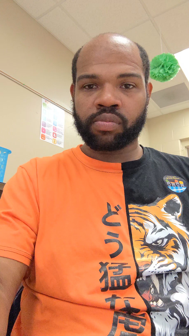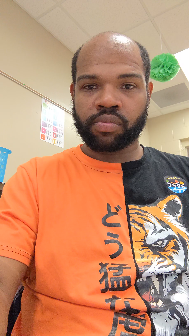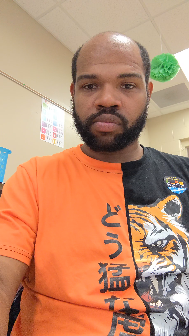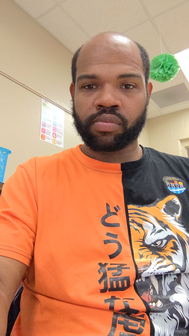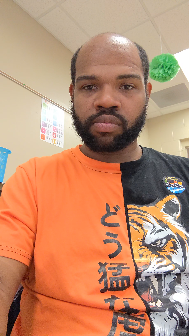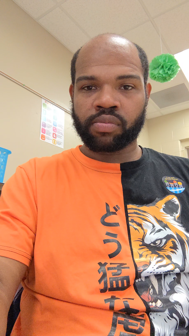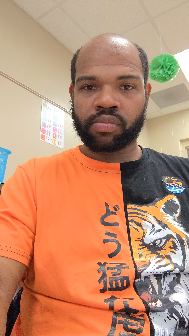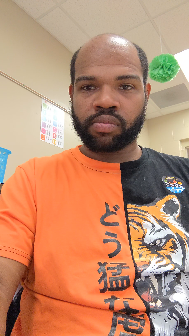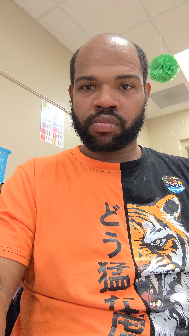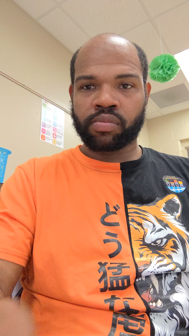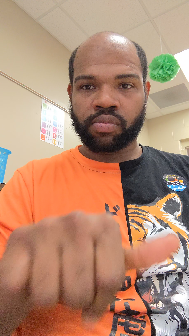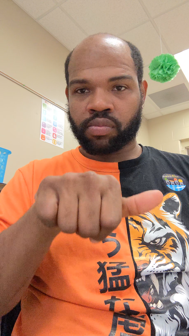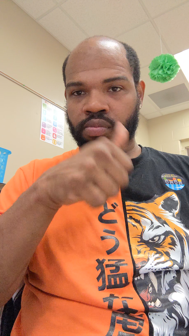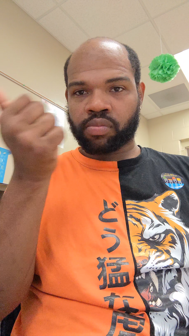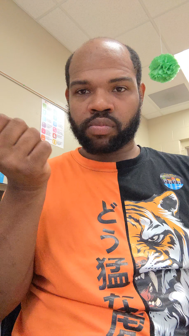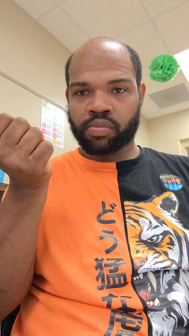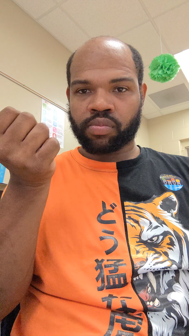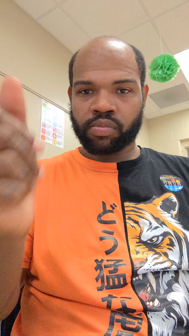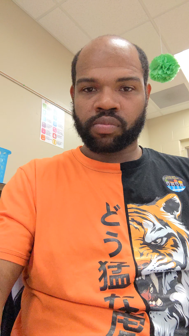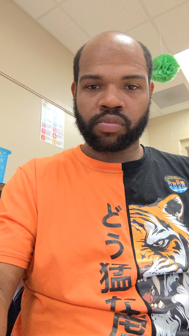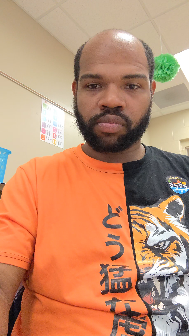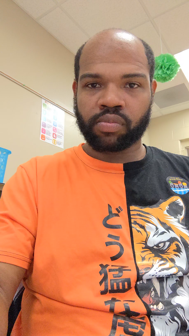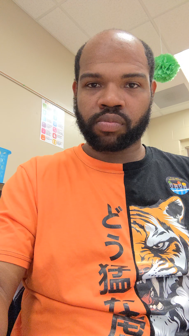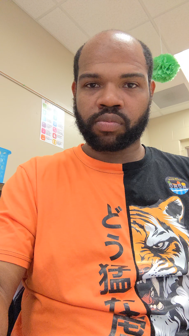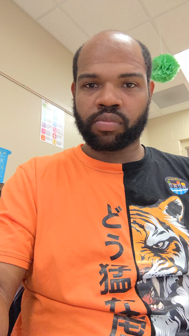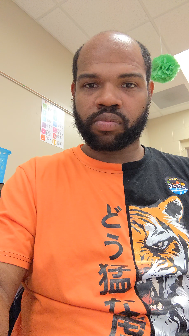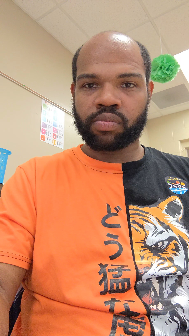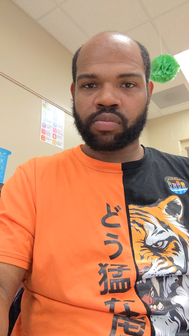other